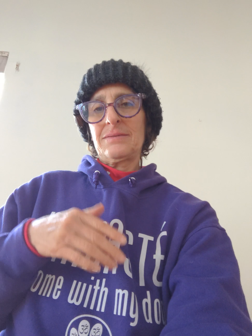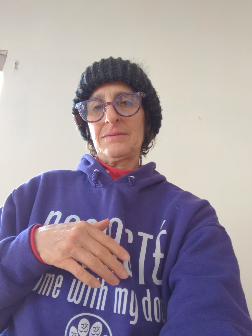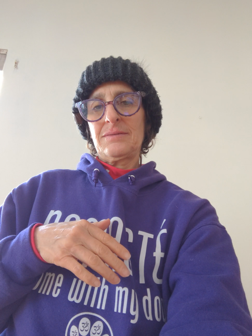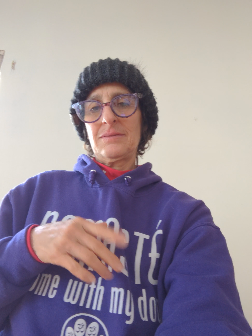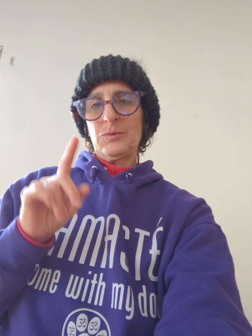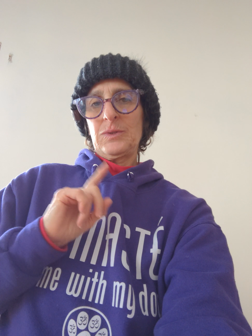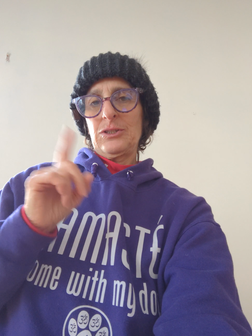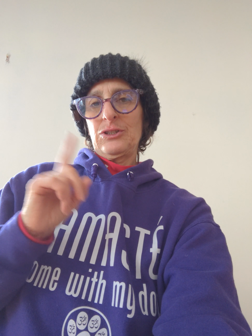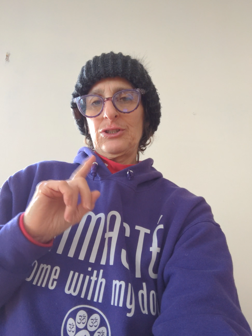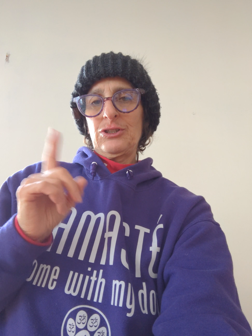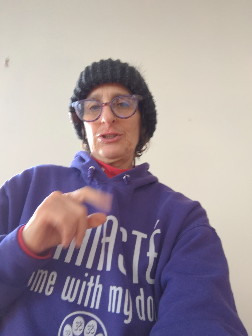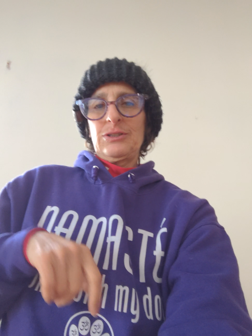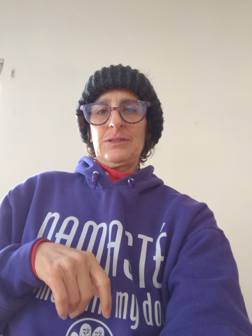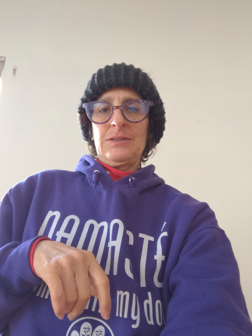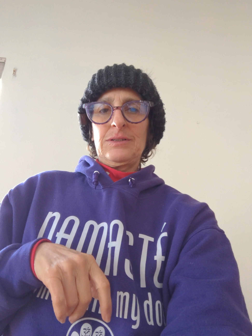where